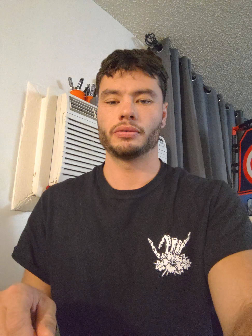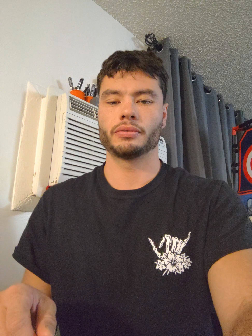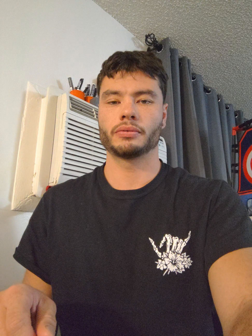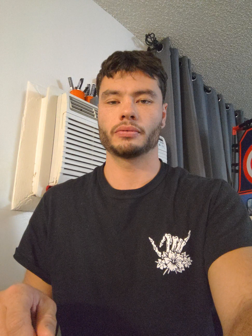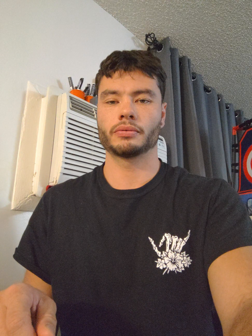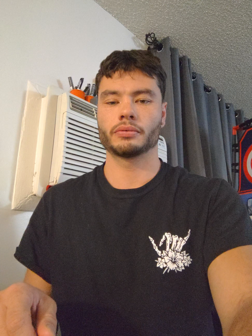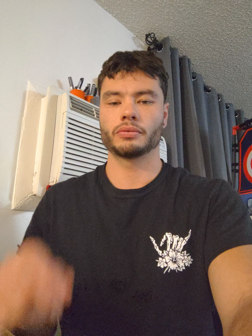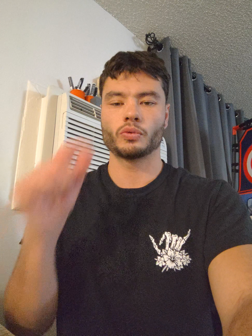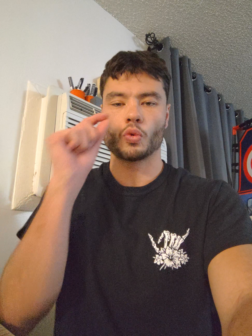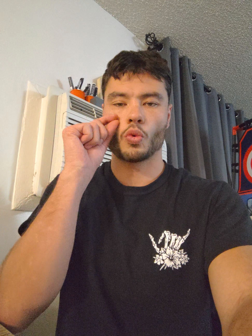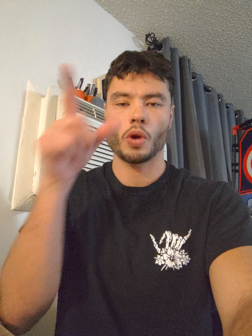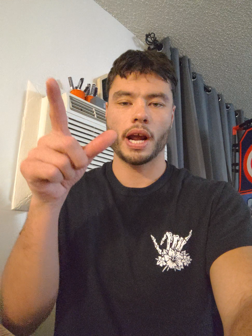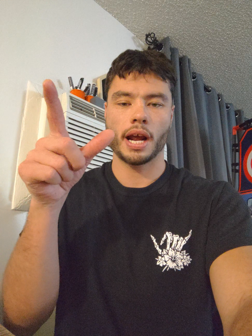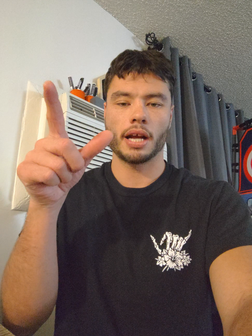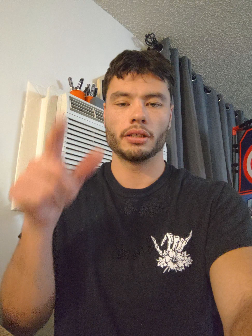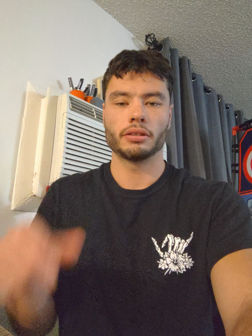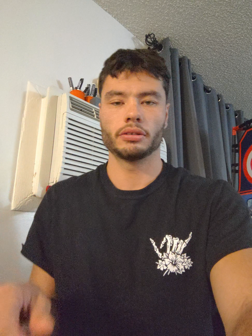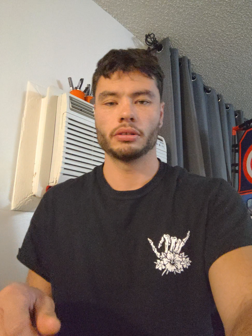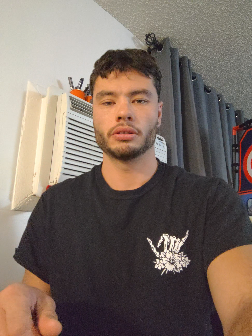wake